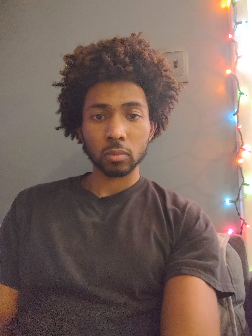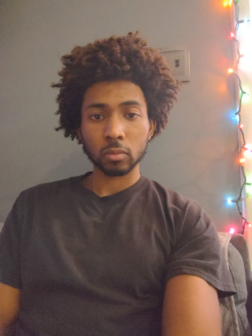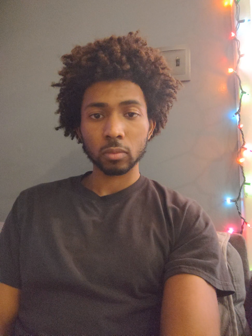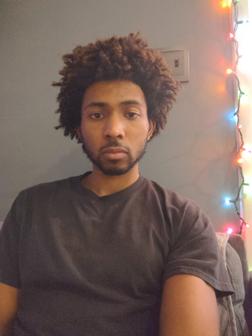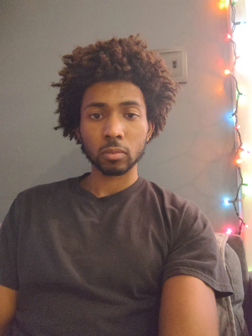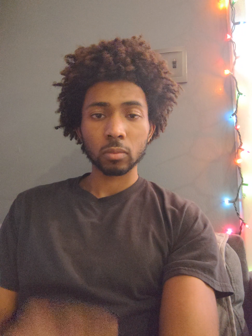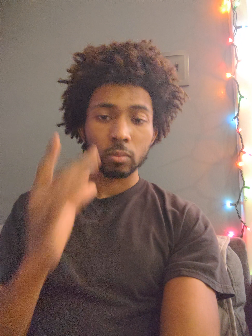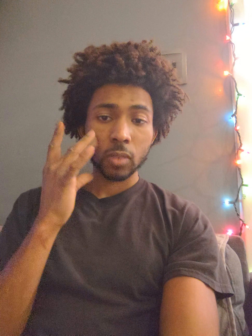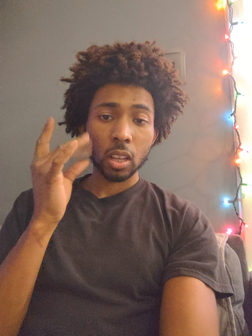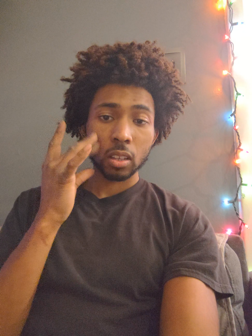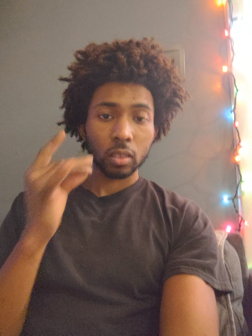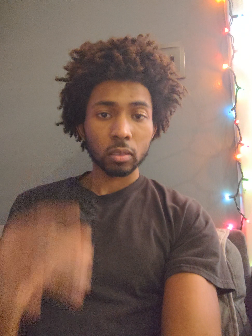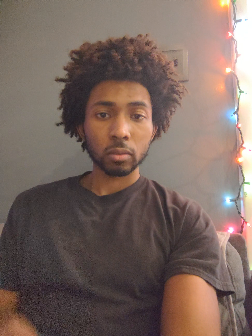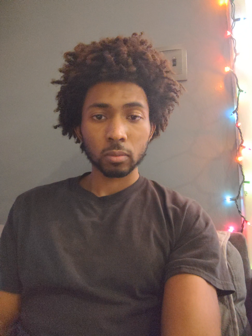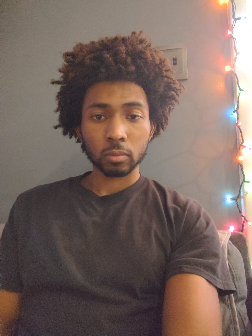cat